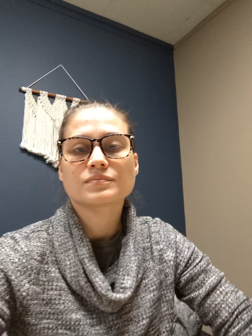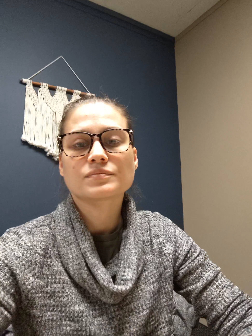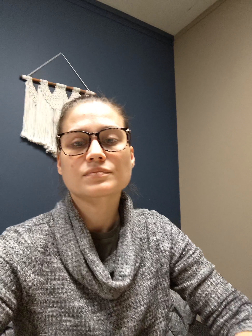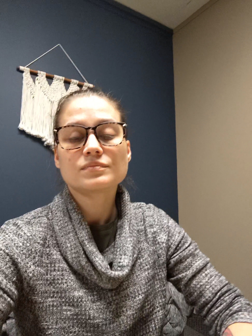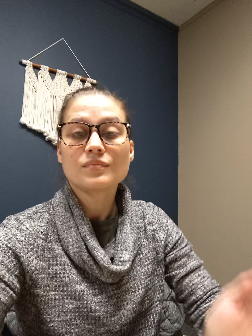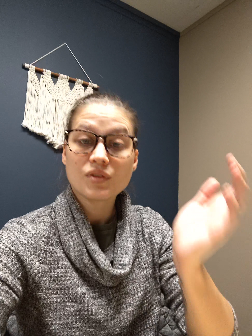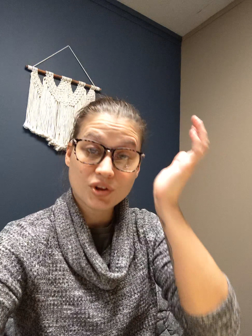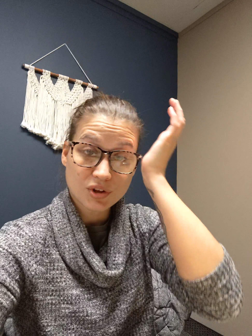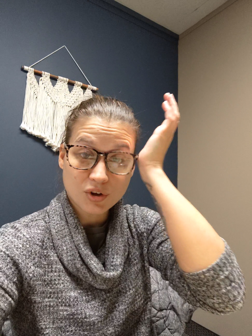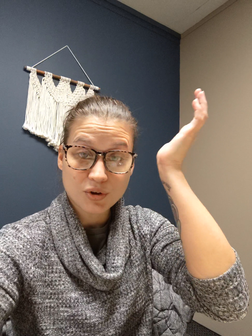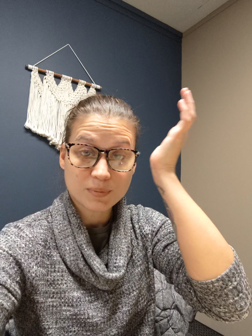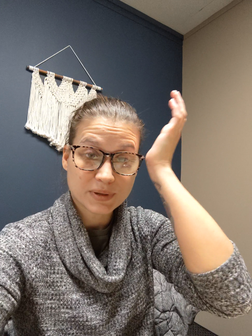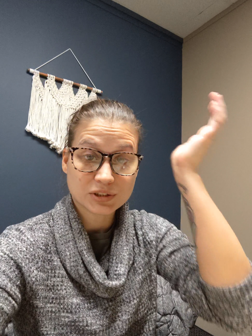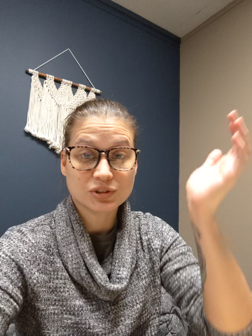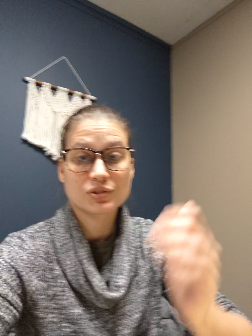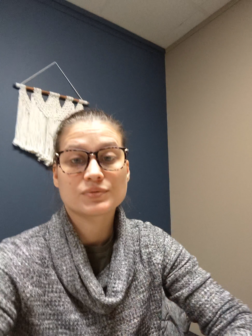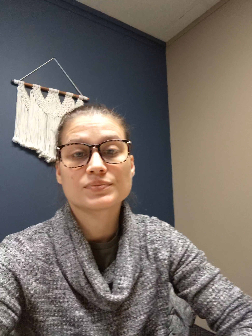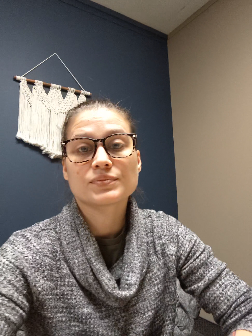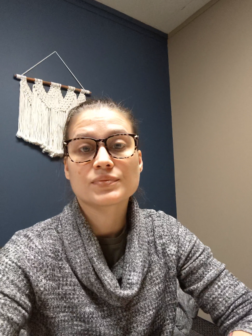garbage